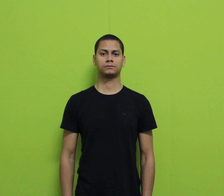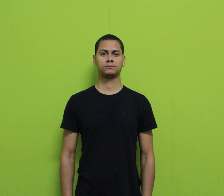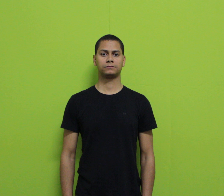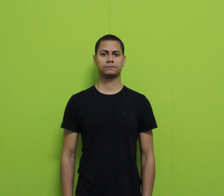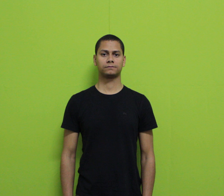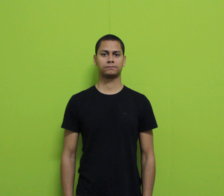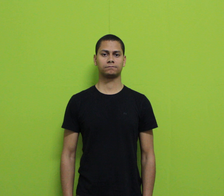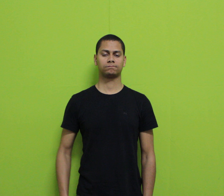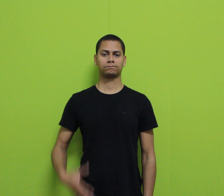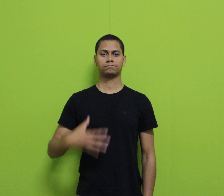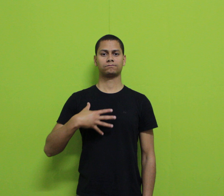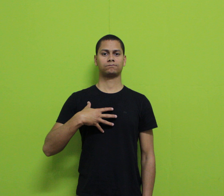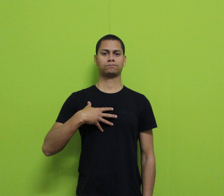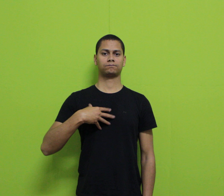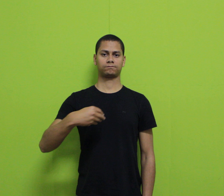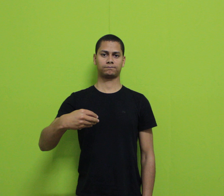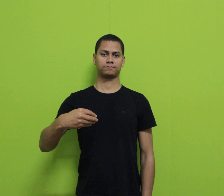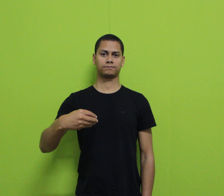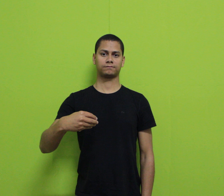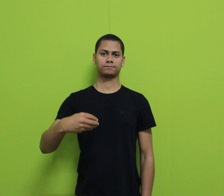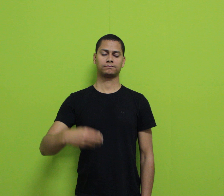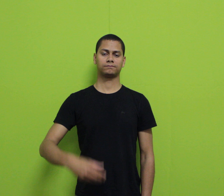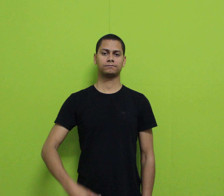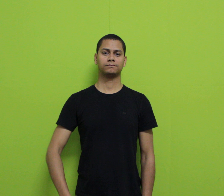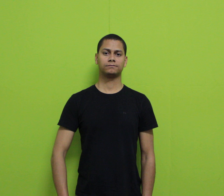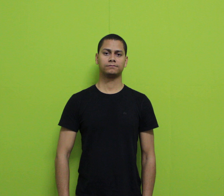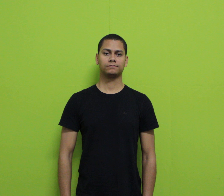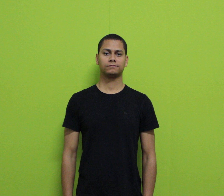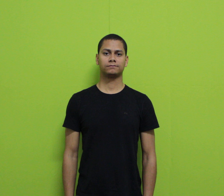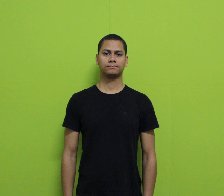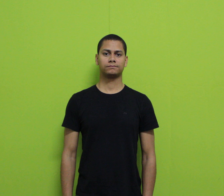filho